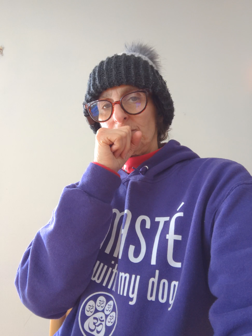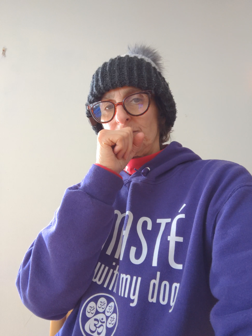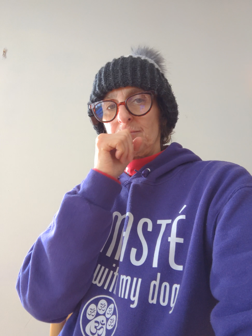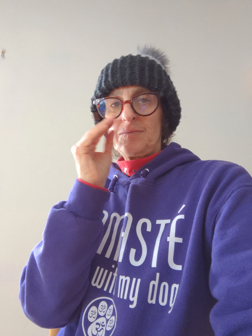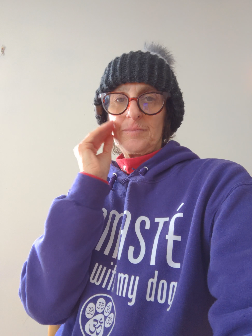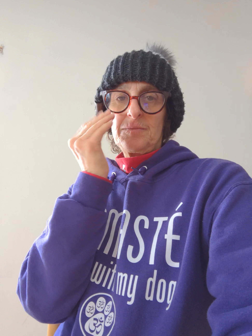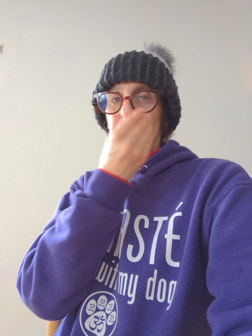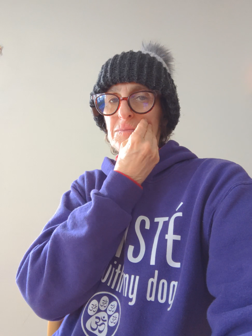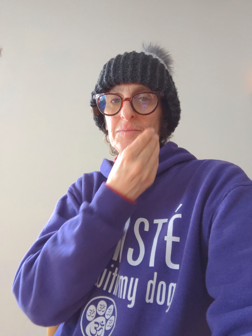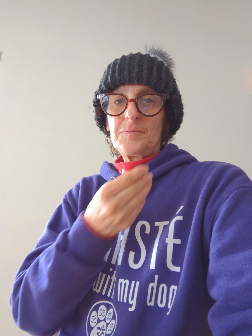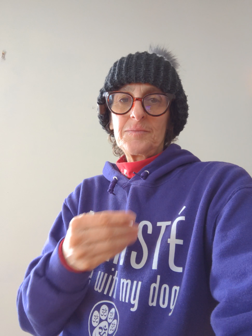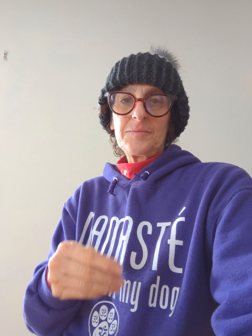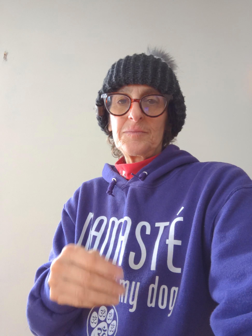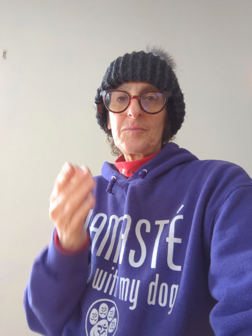flower